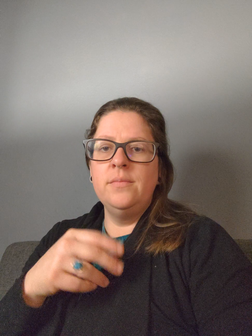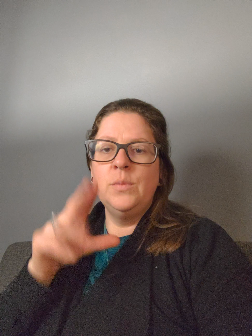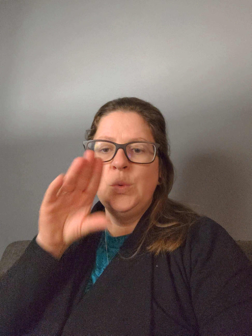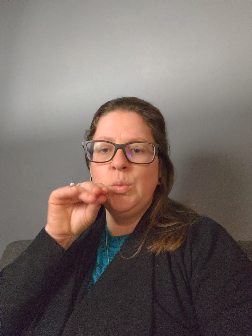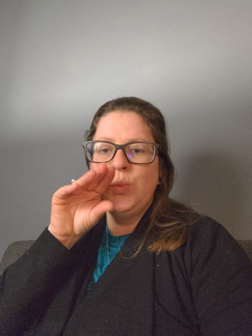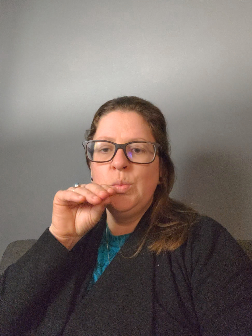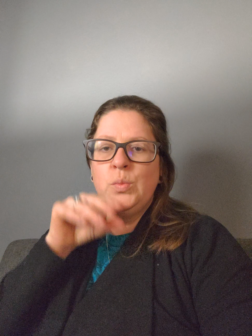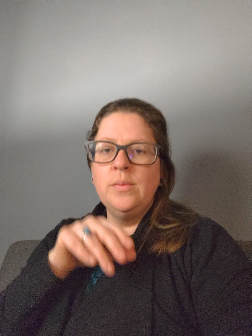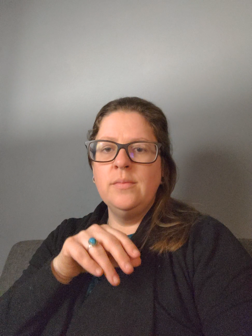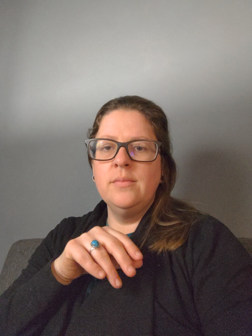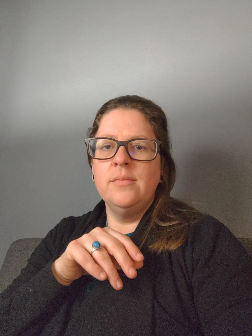goose